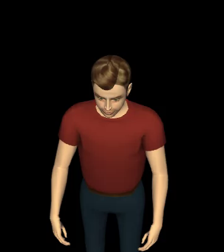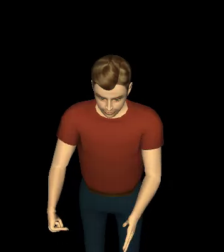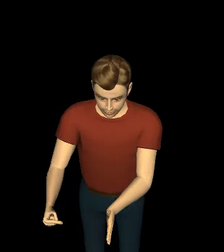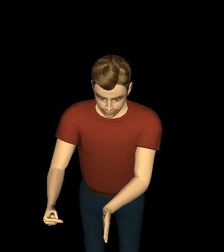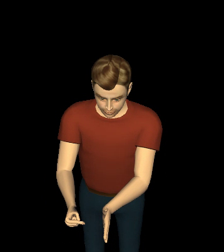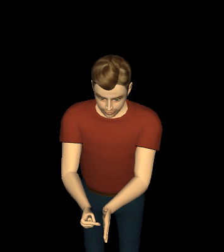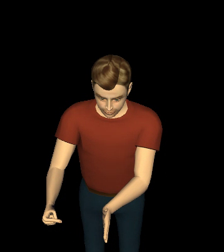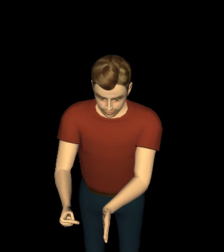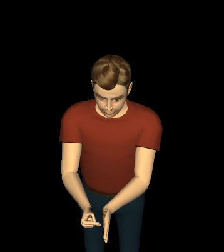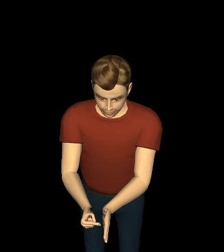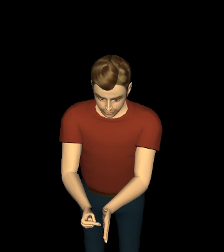متى